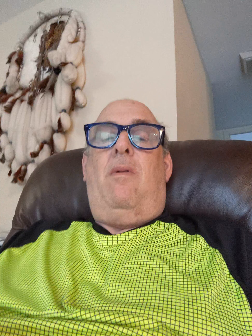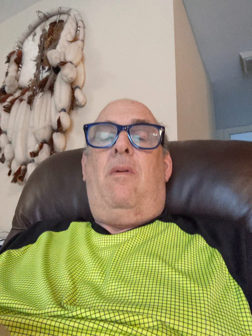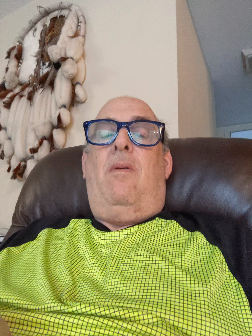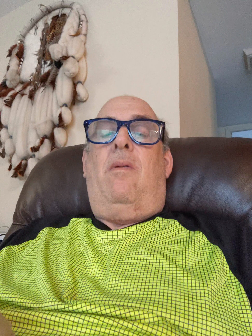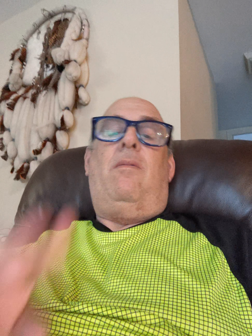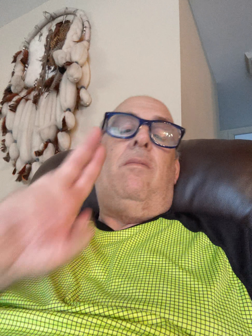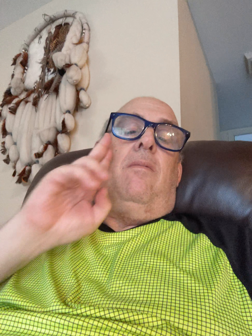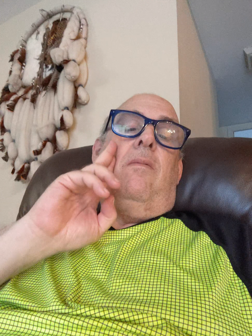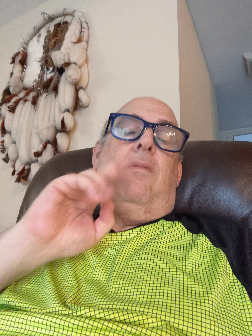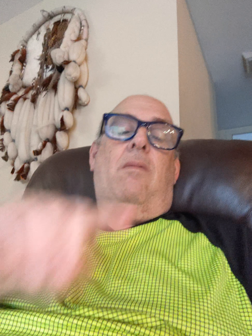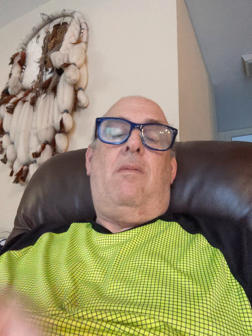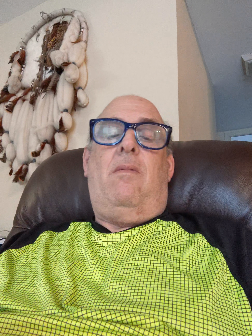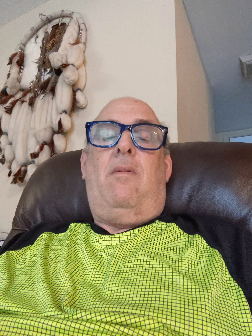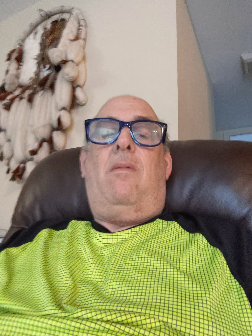uncle